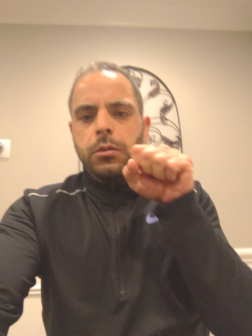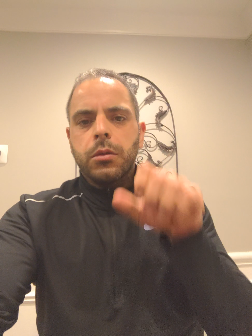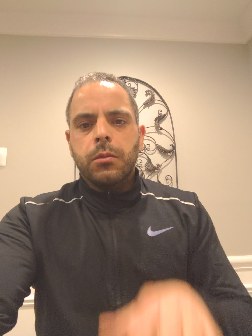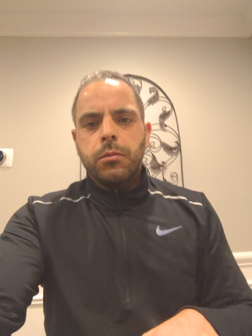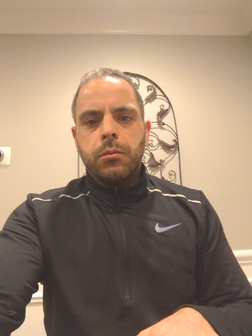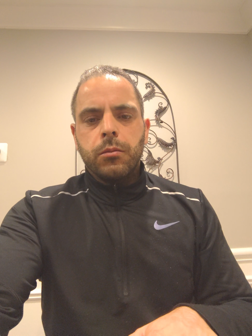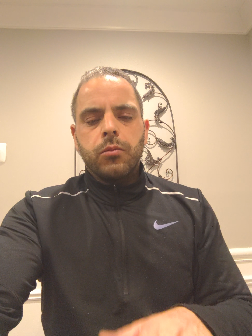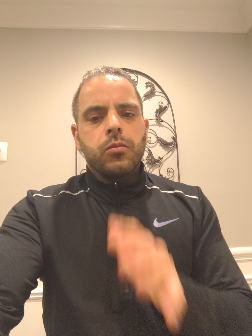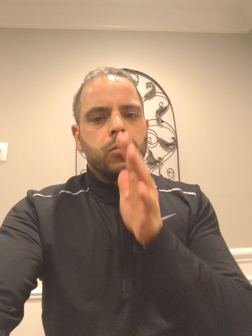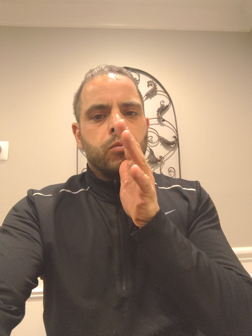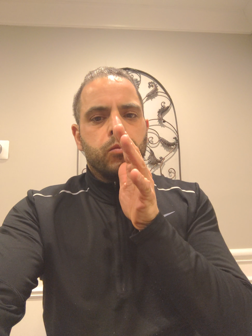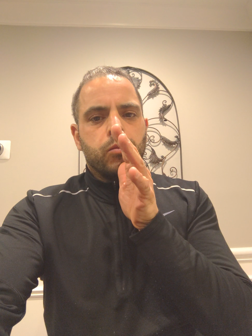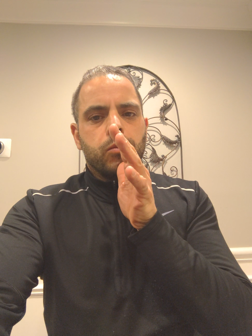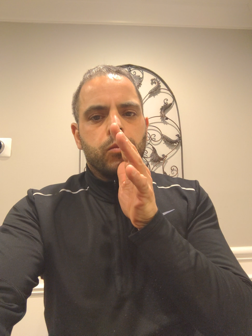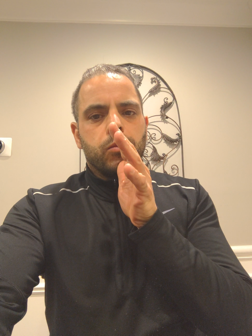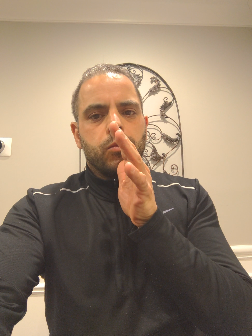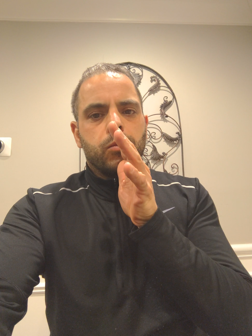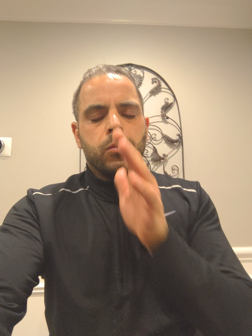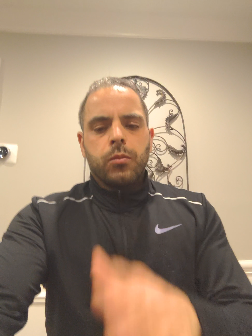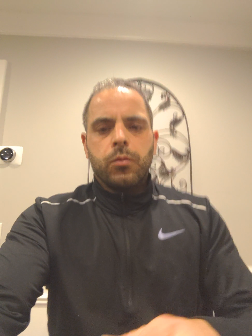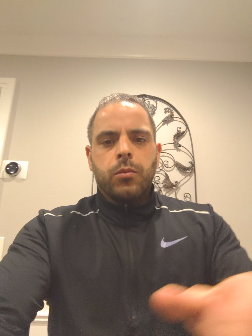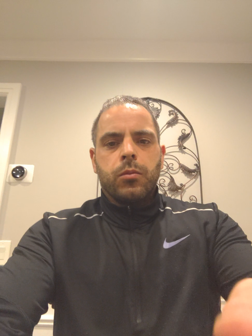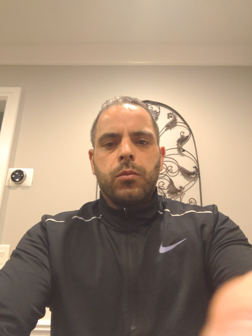grandpa